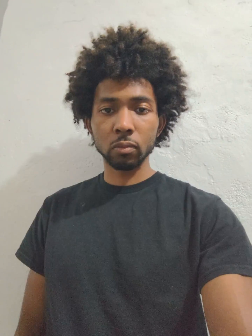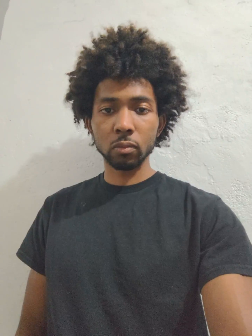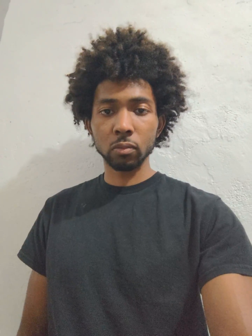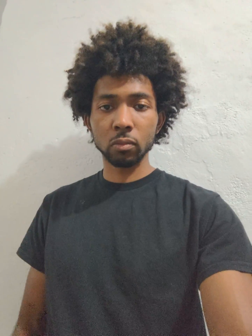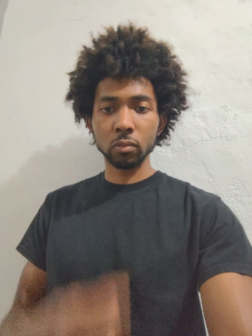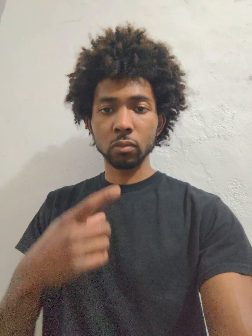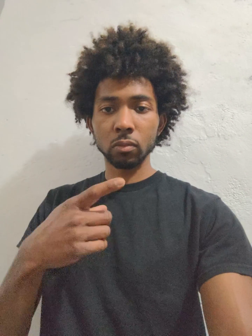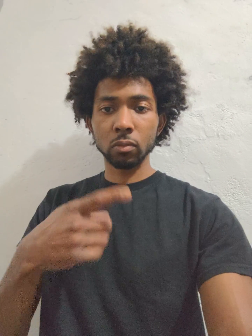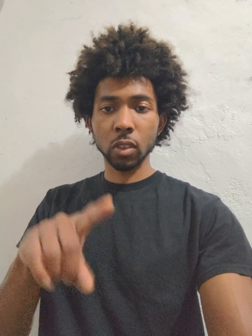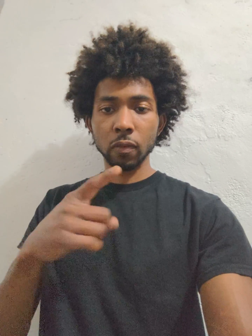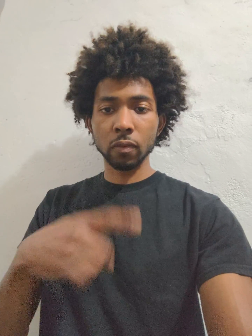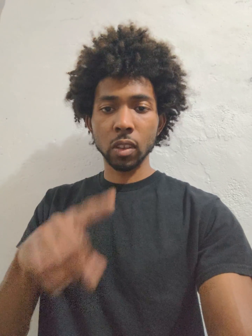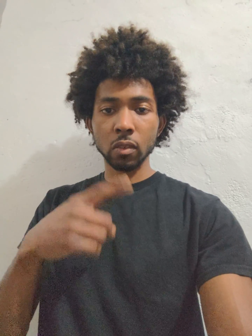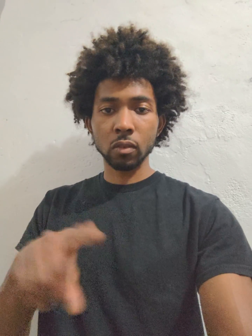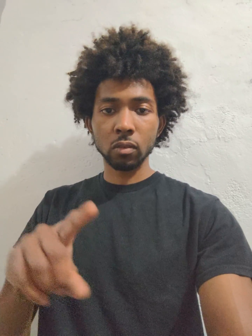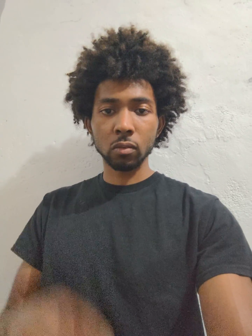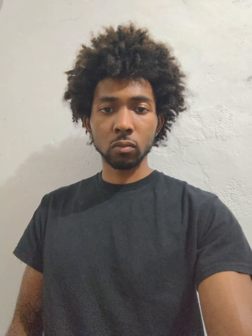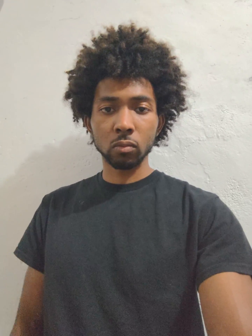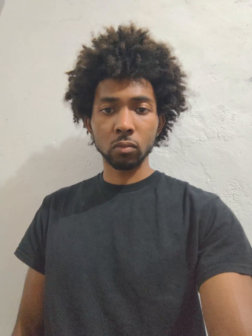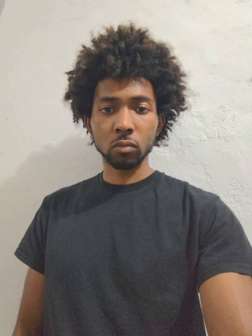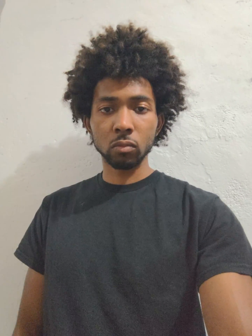knife